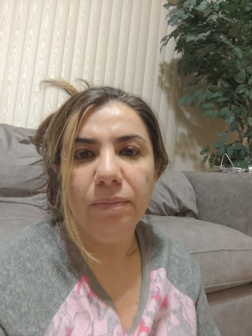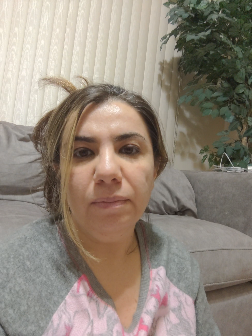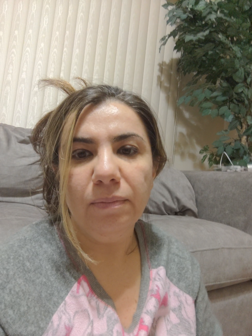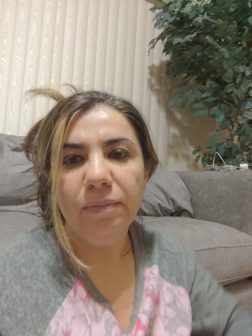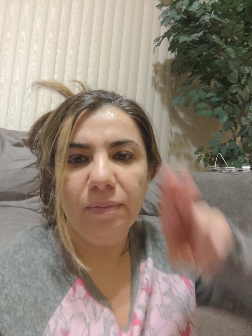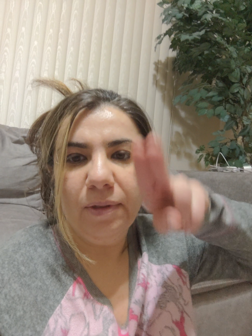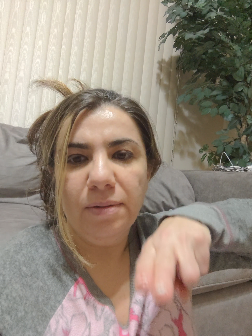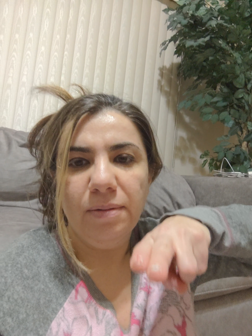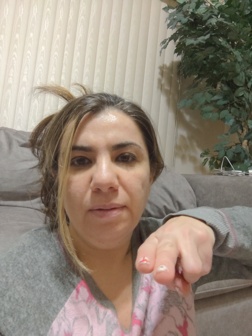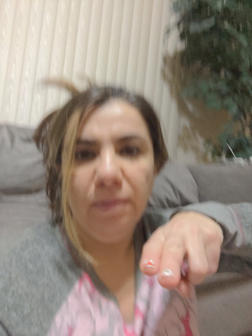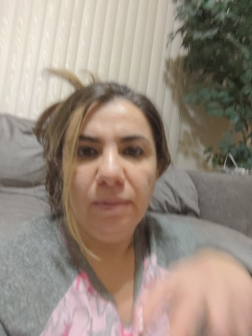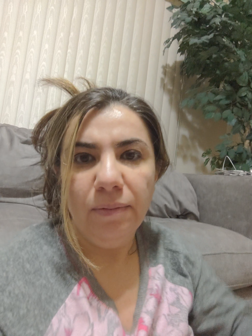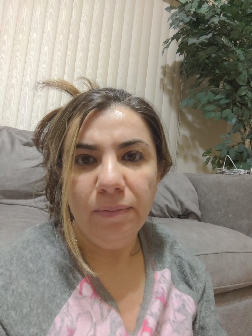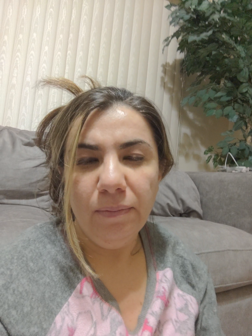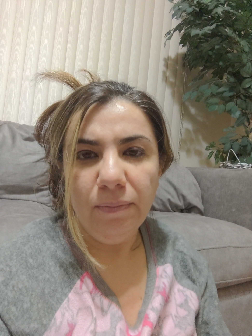chair